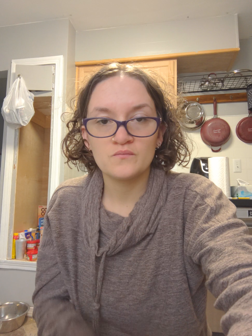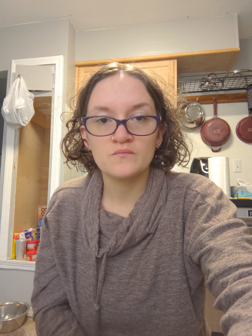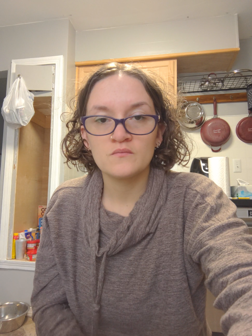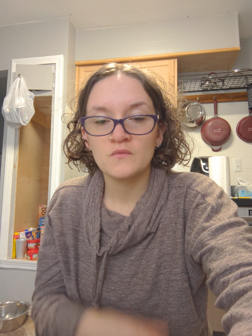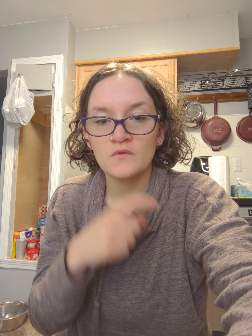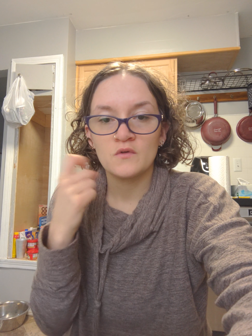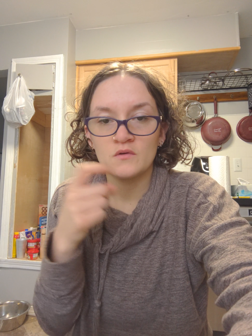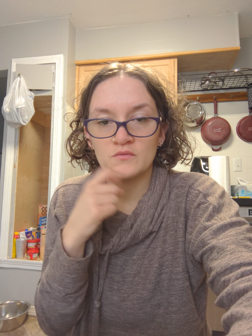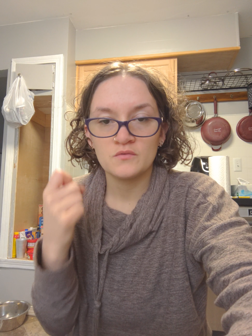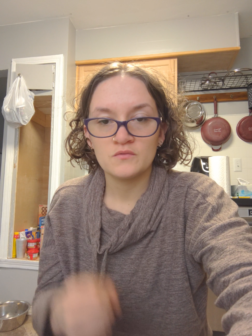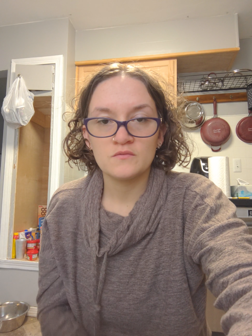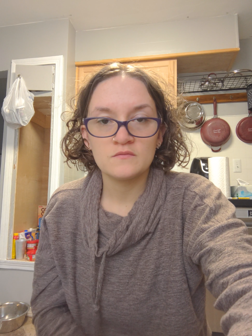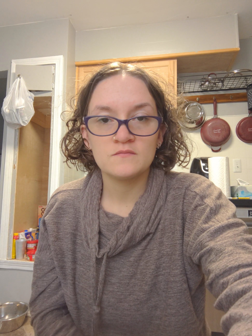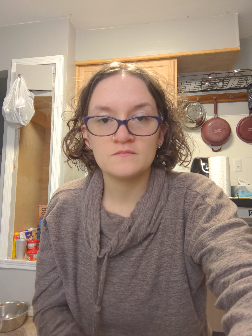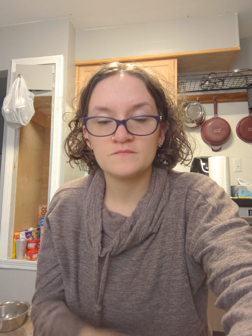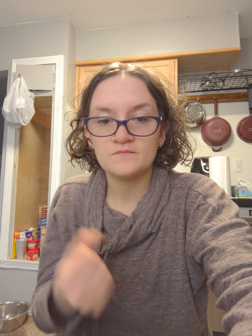dryer